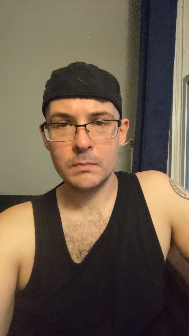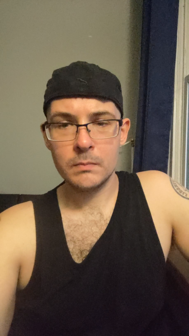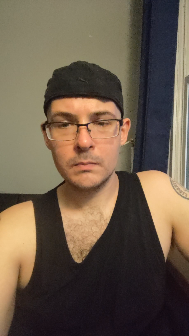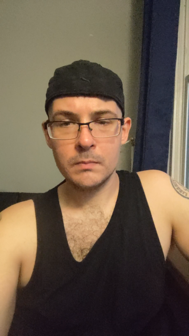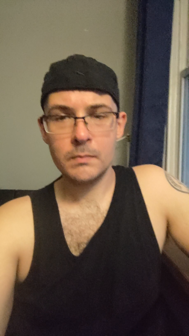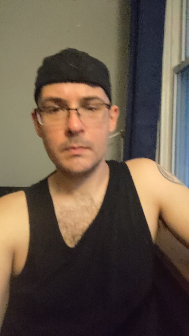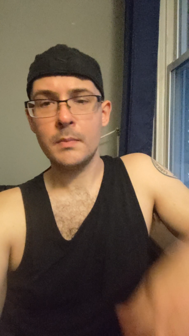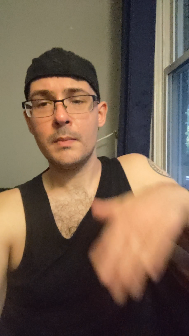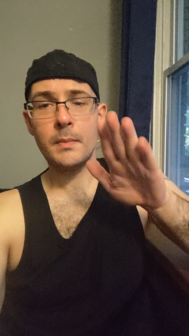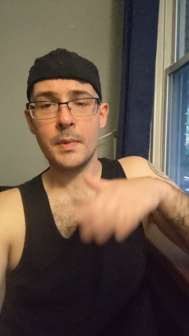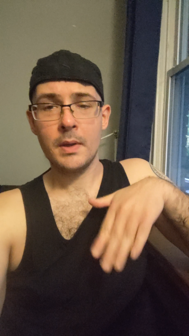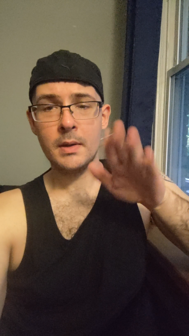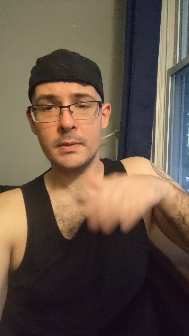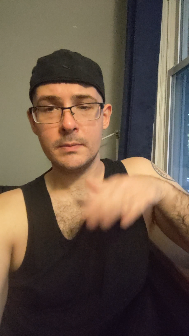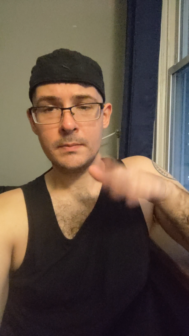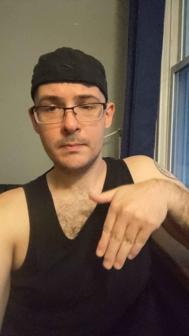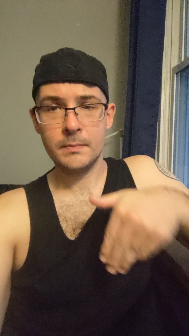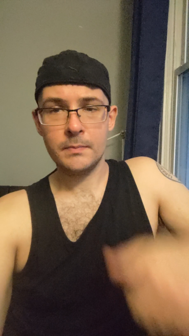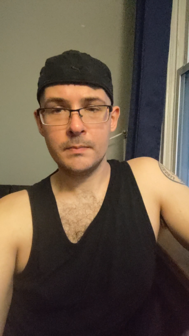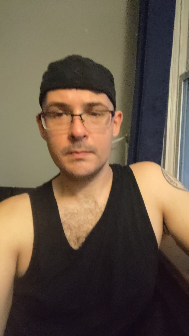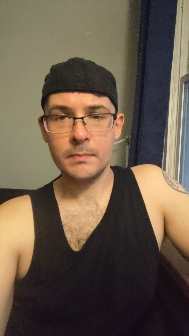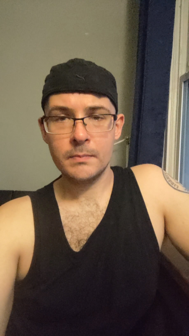paint